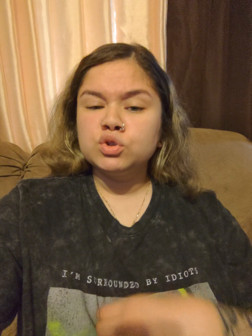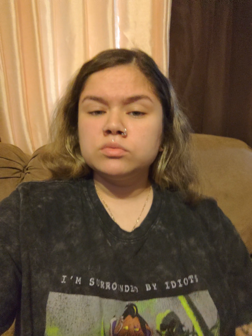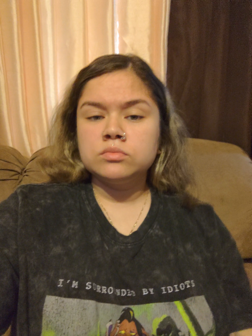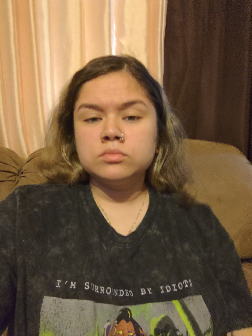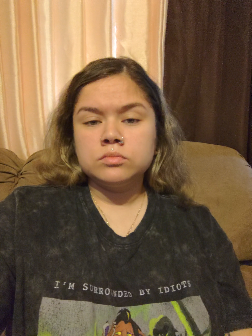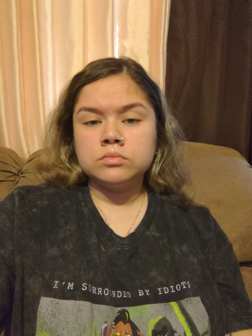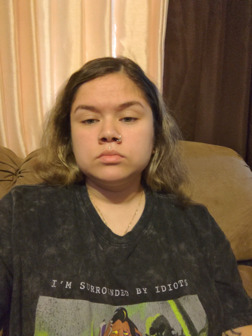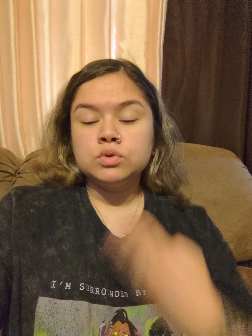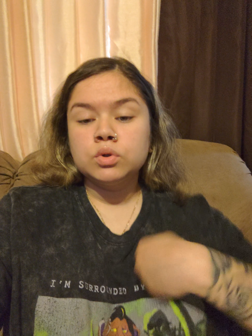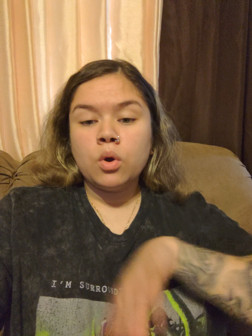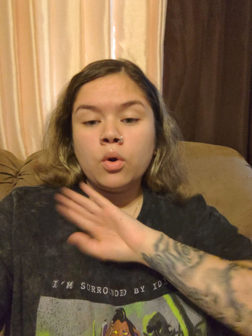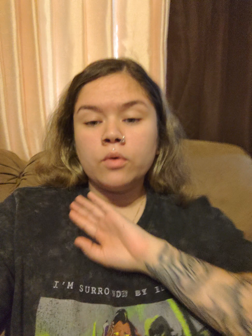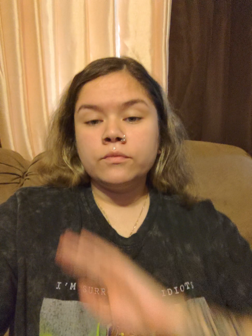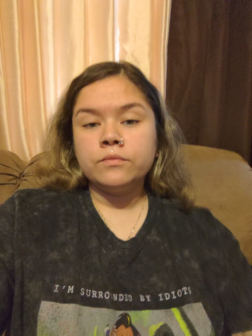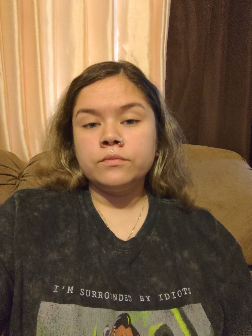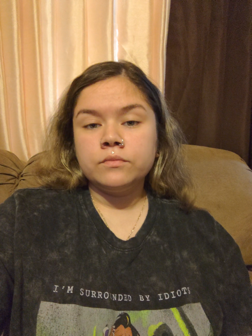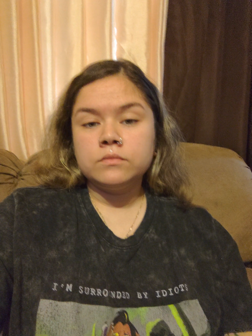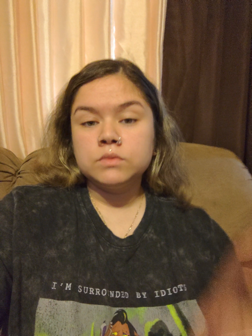scarf